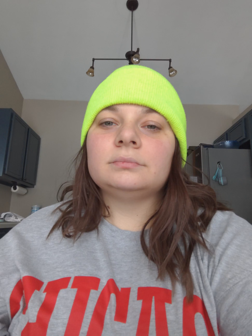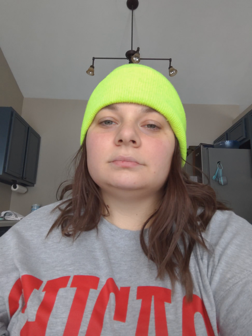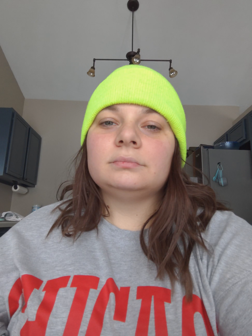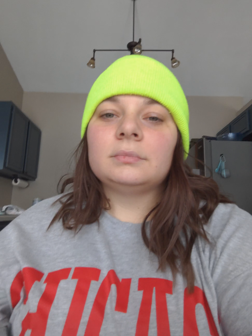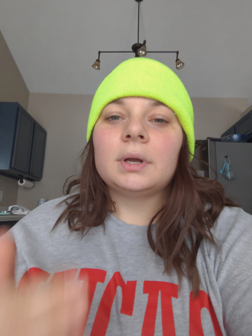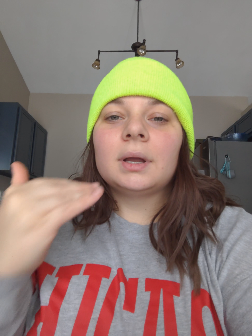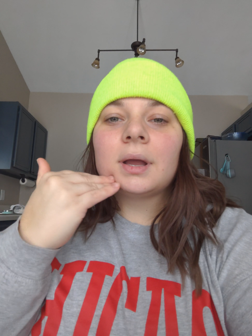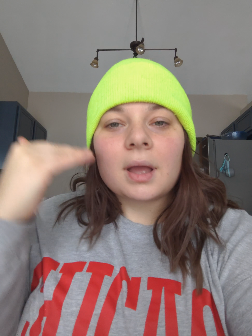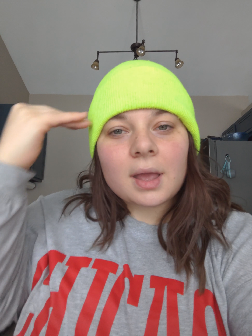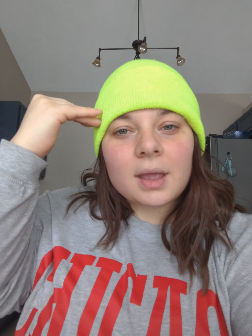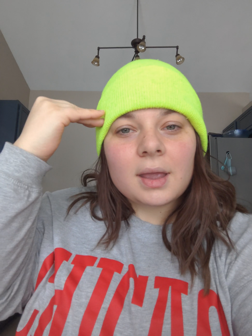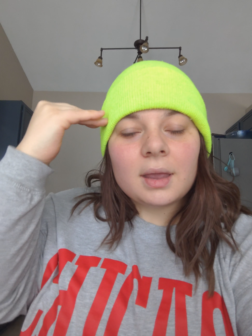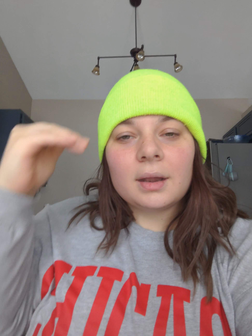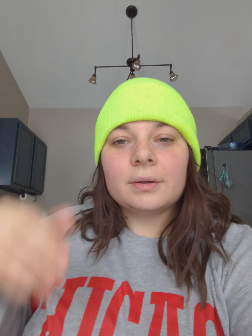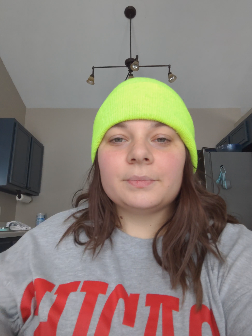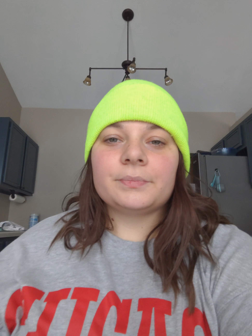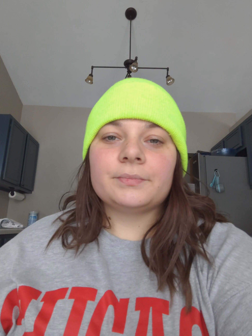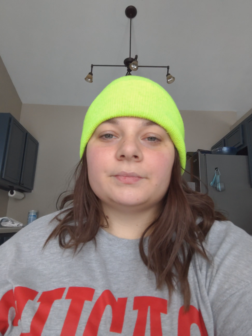head